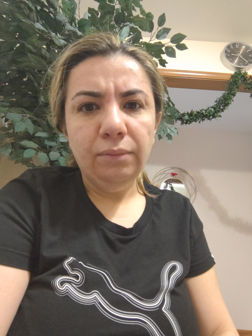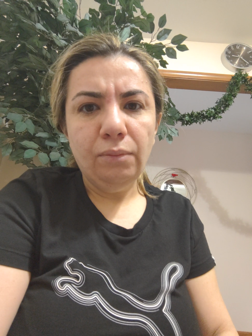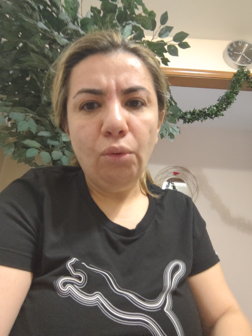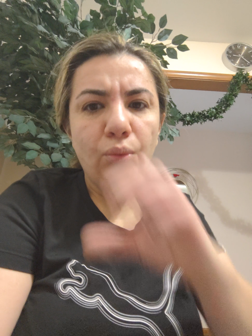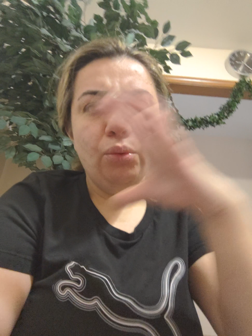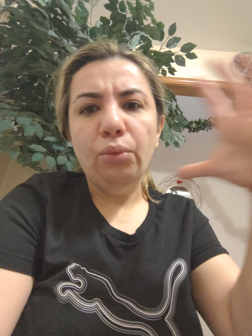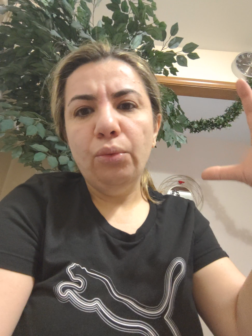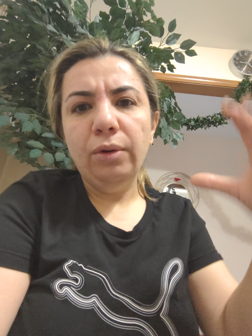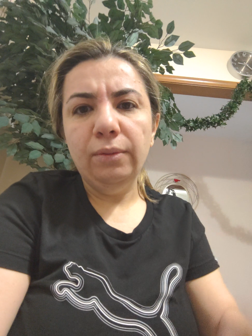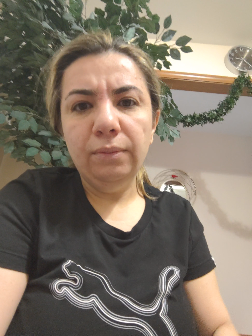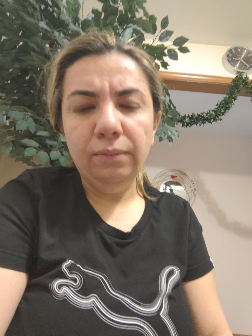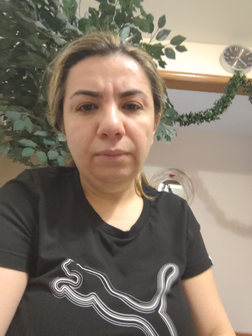balloon